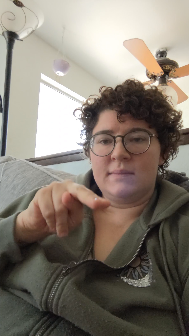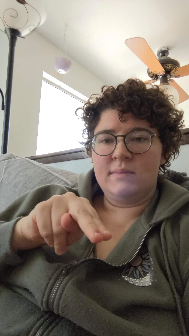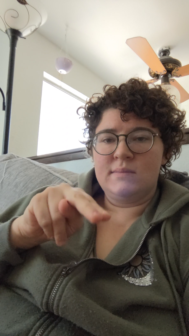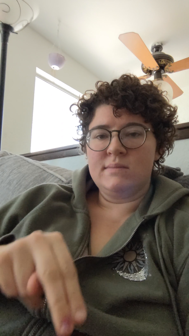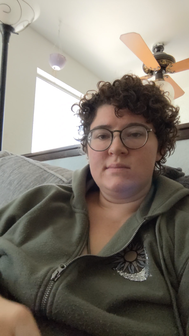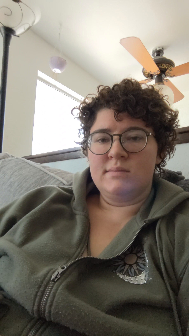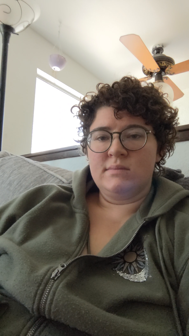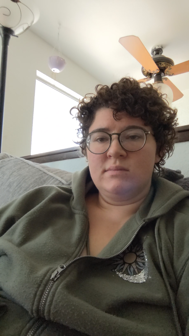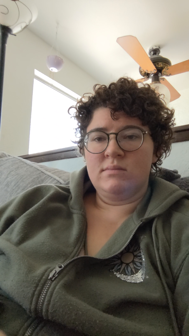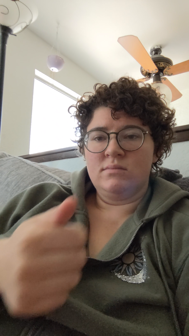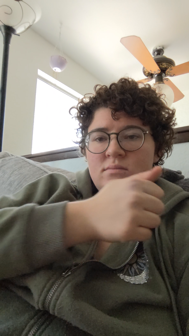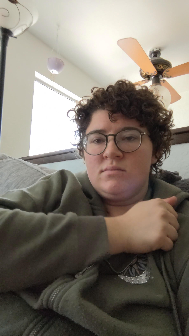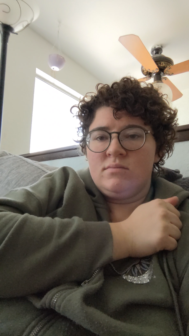hug